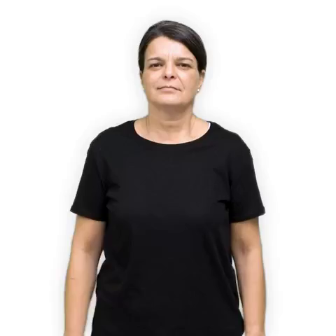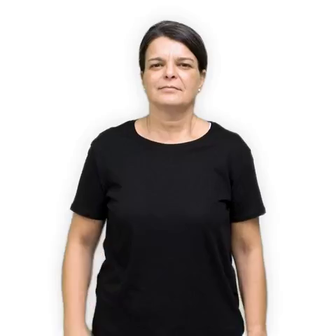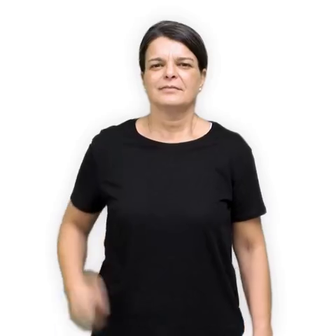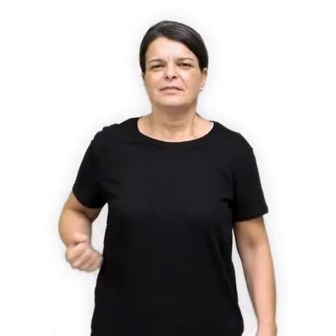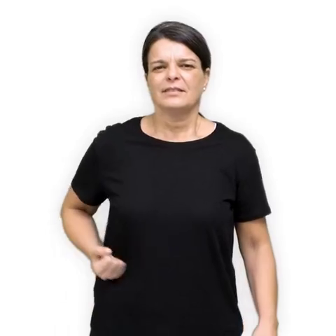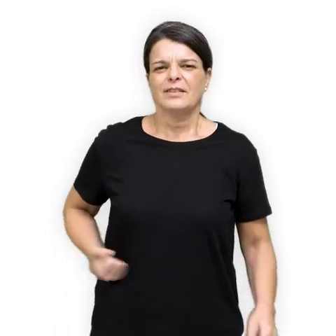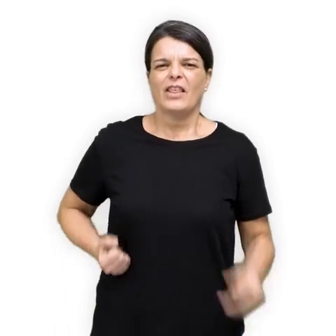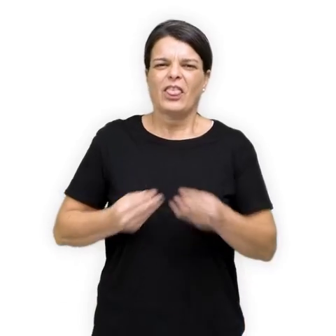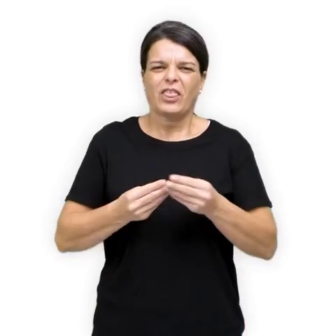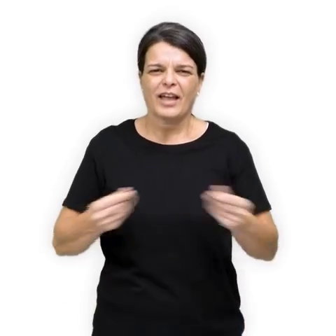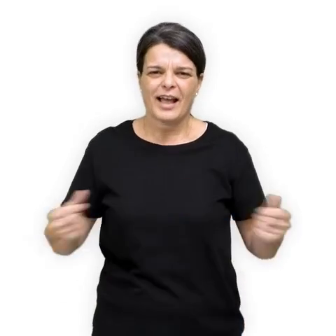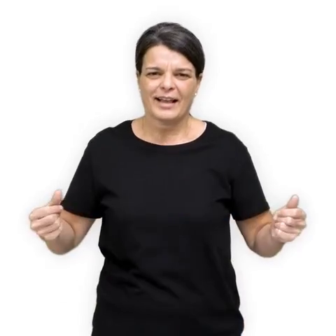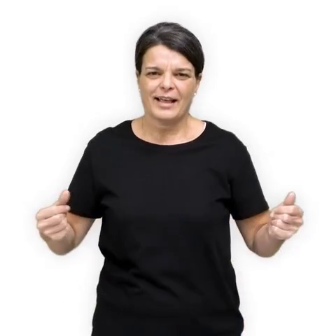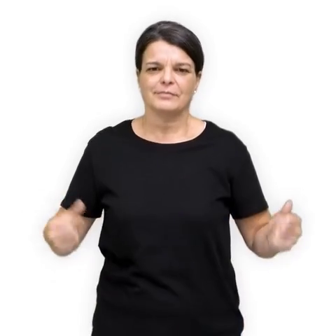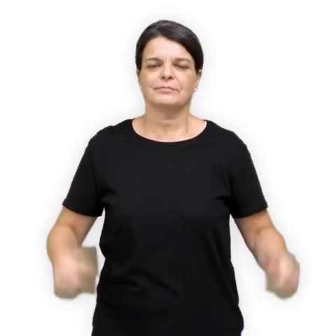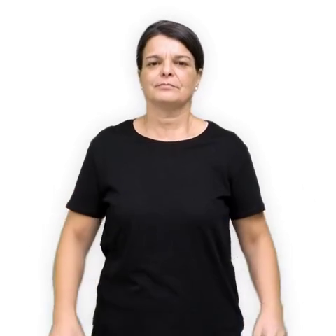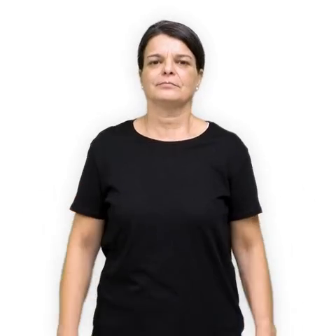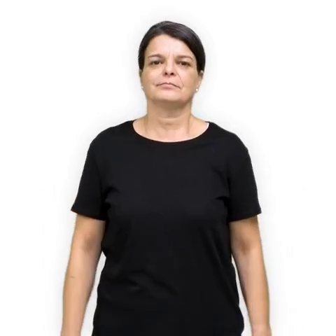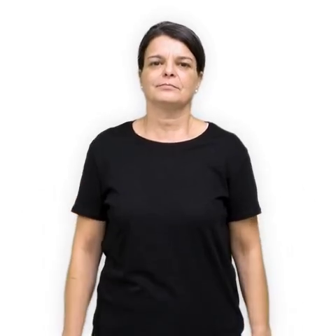caca diarrea